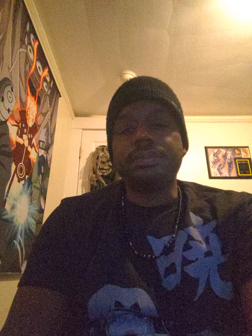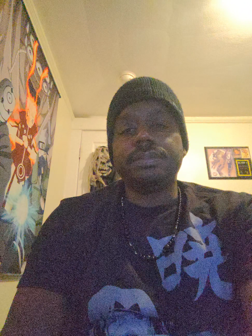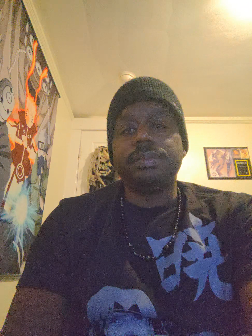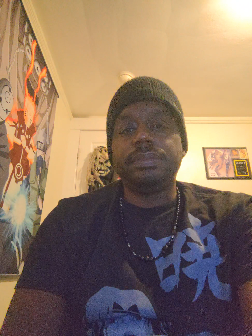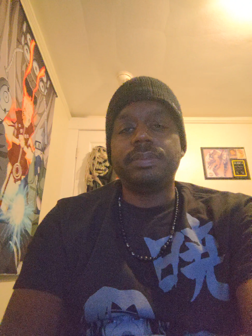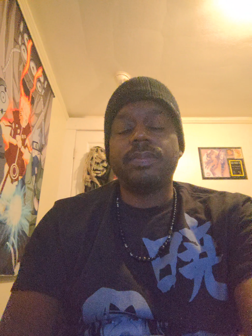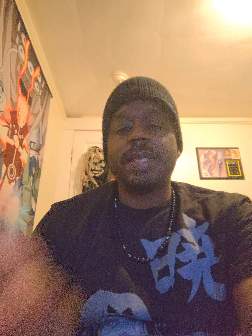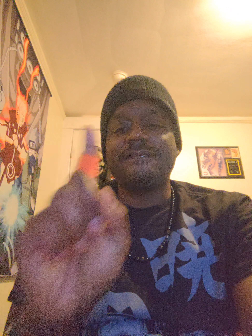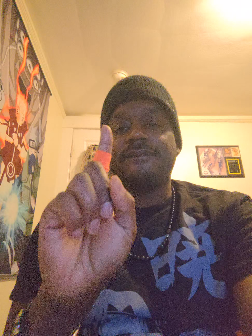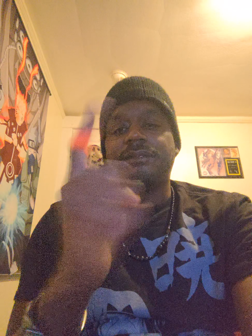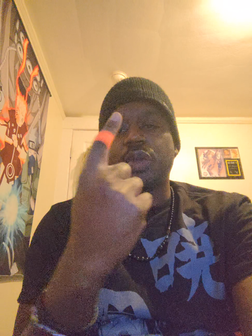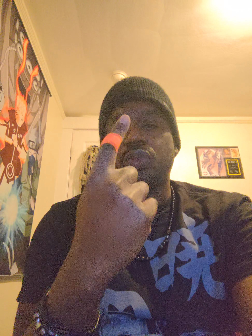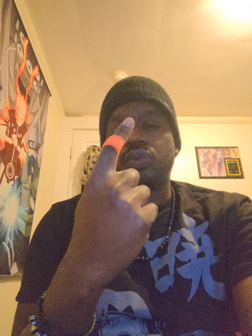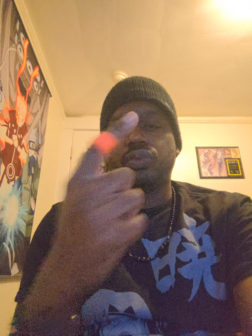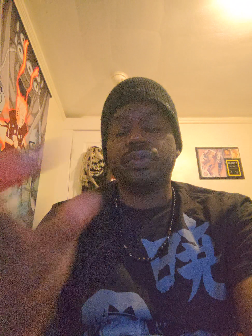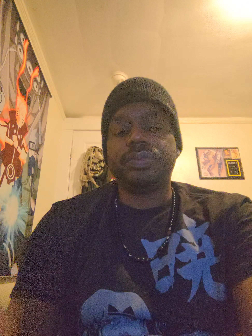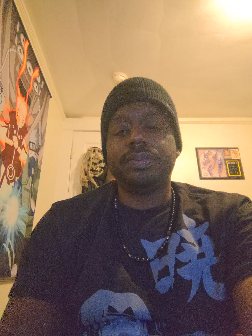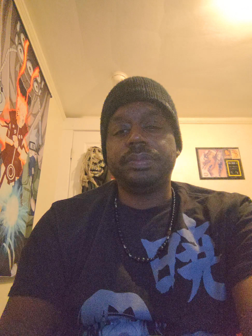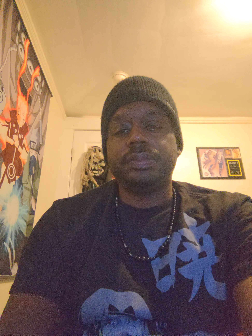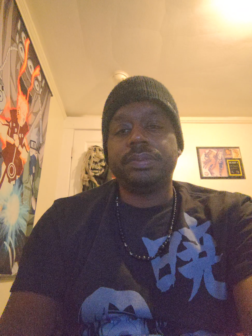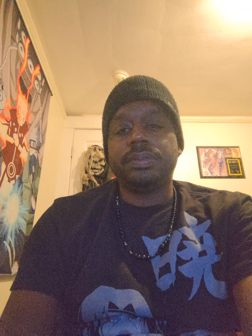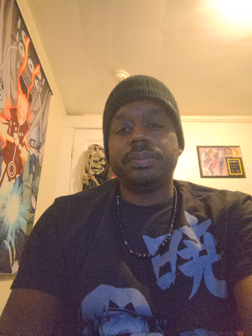first